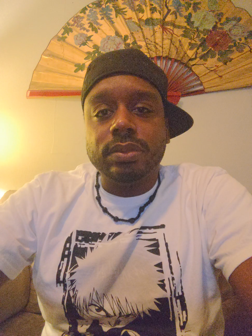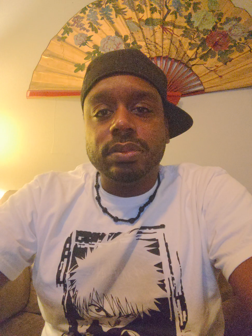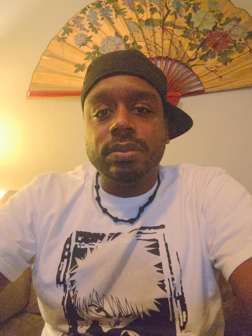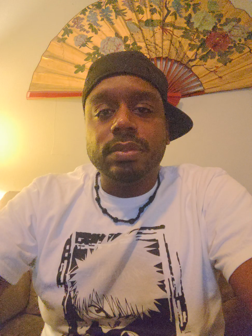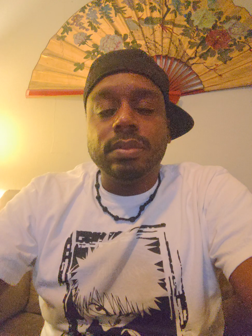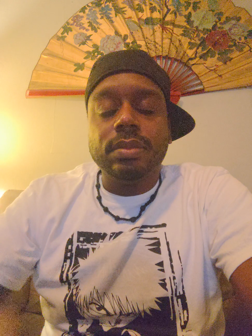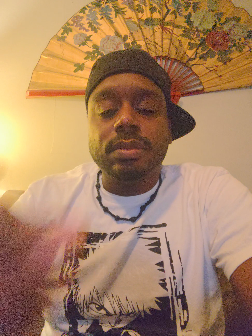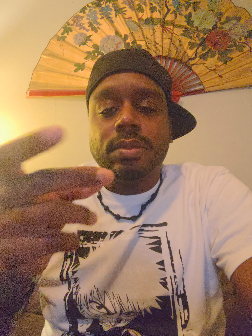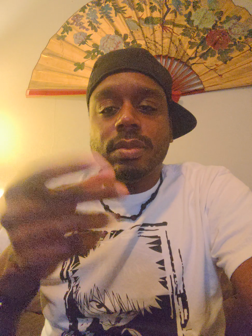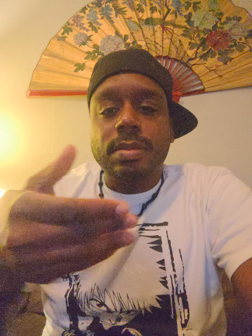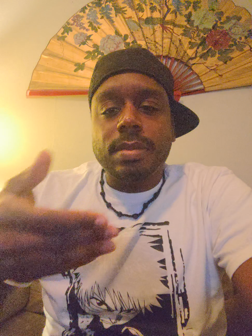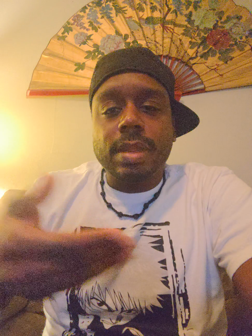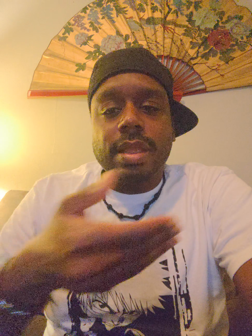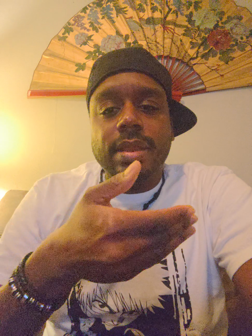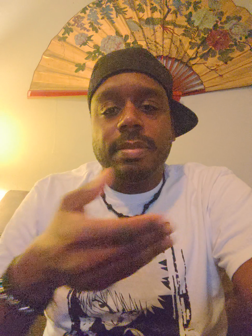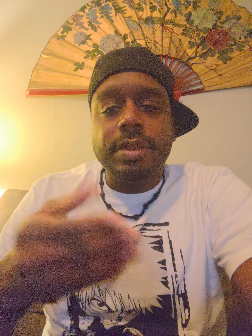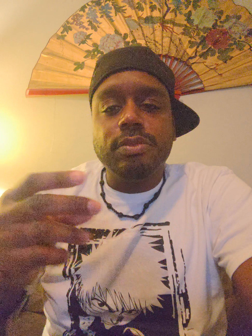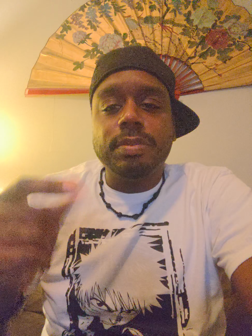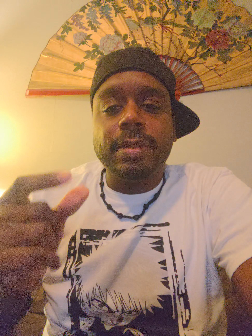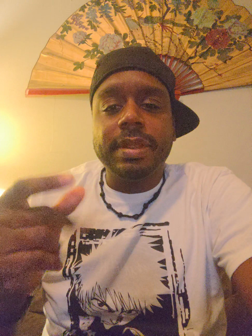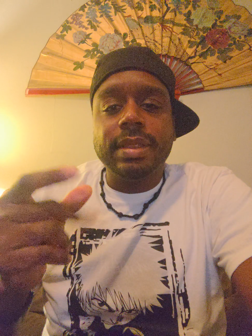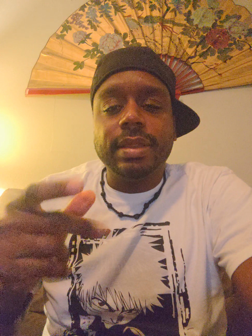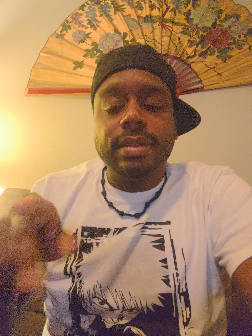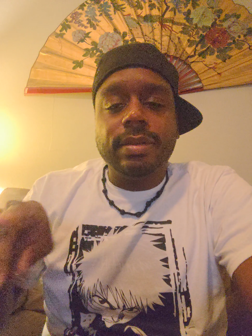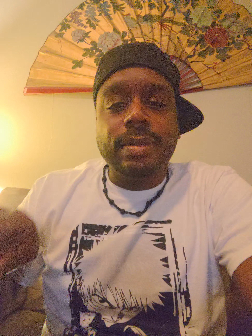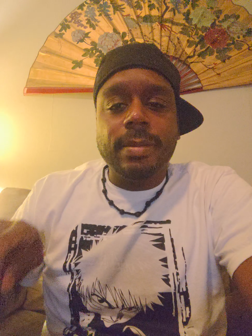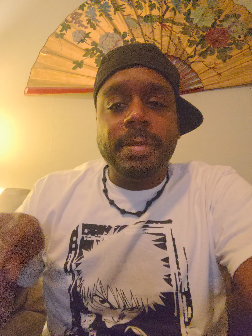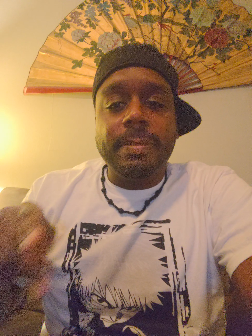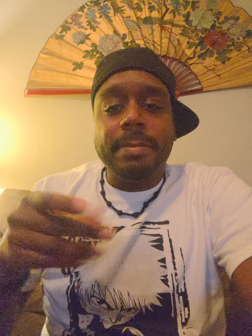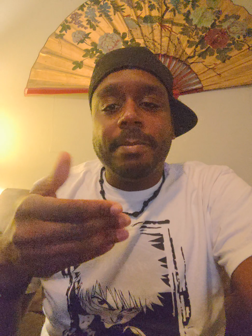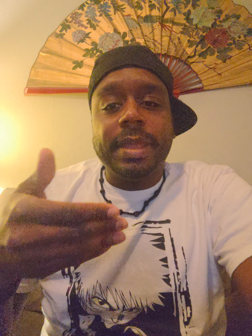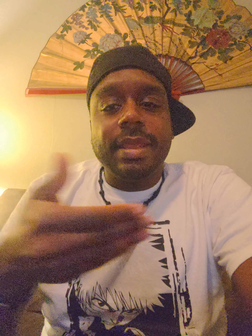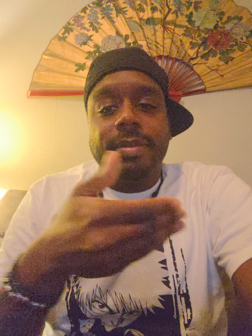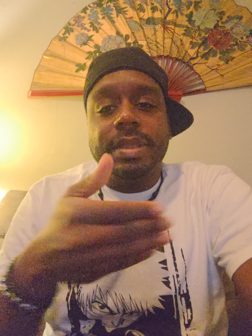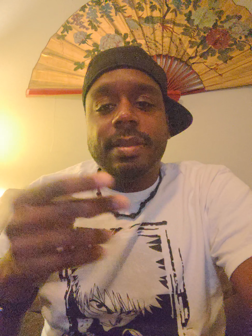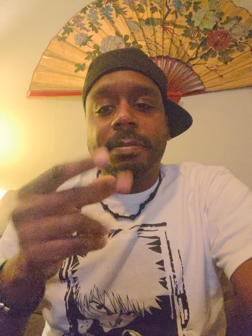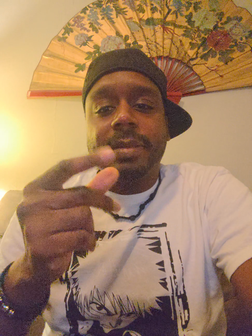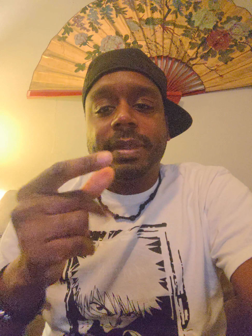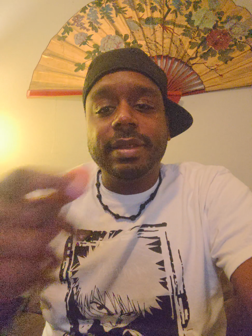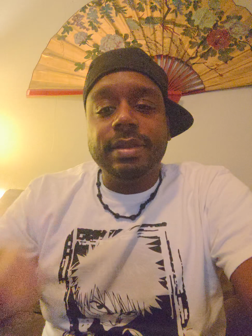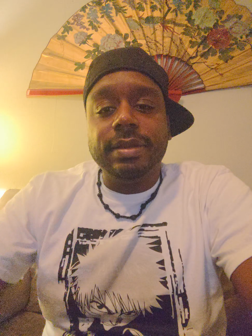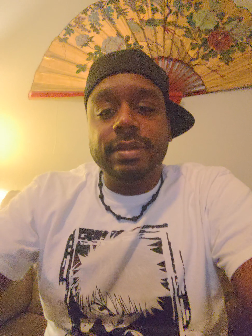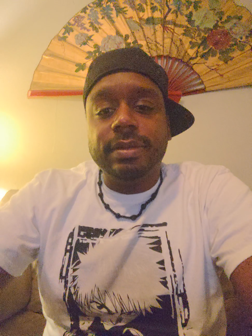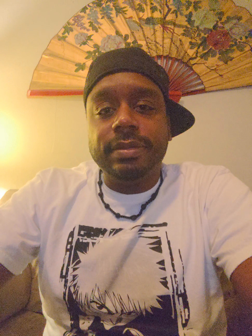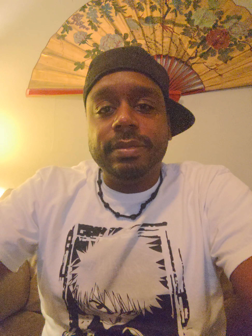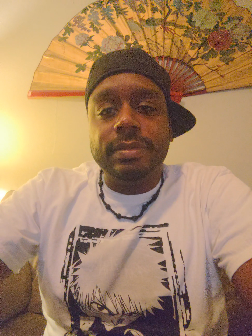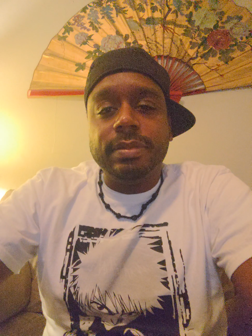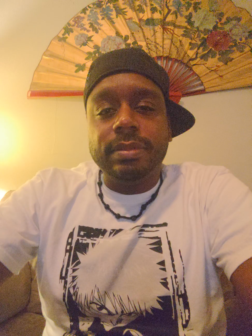puppy